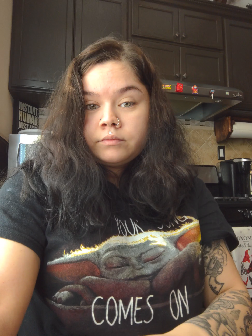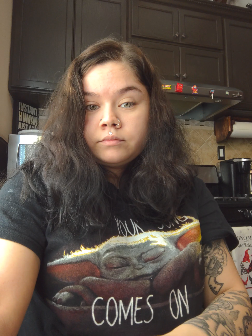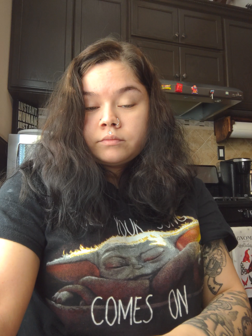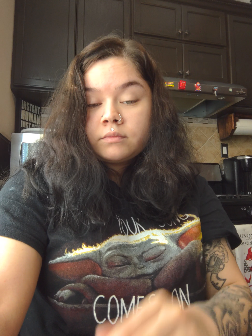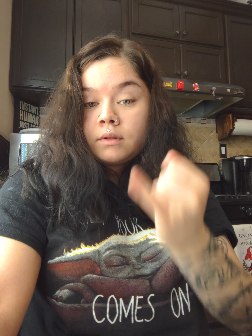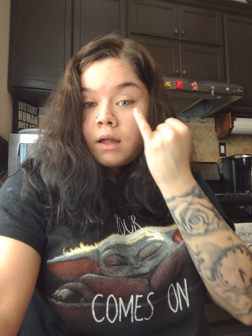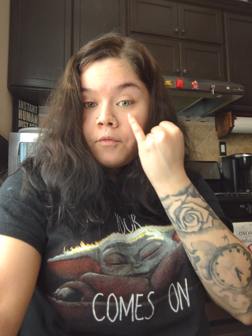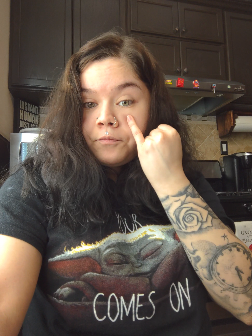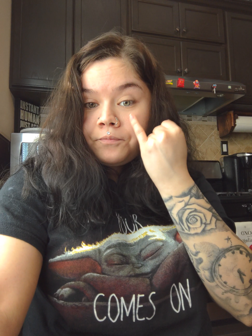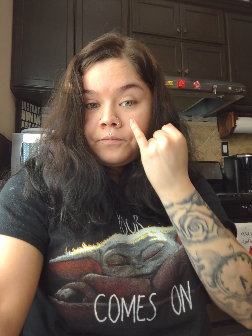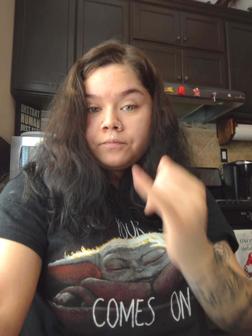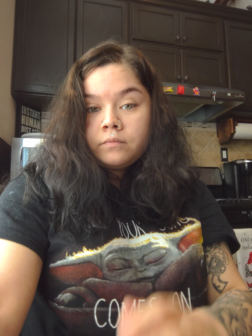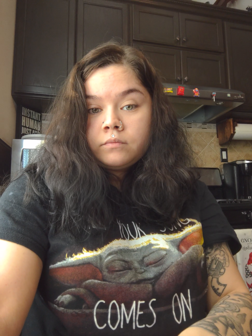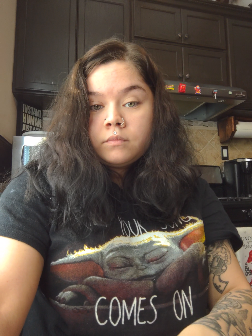if